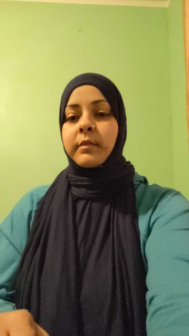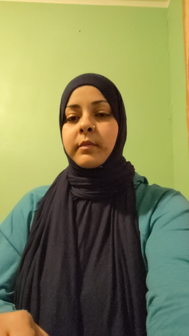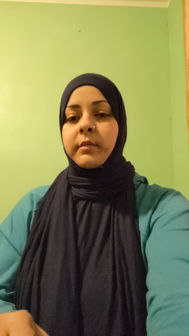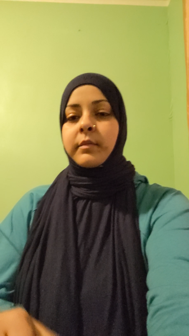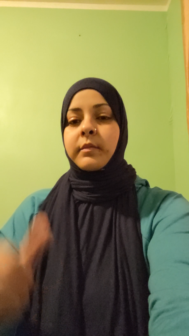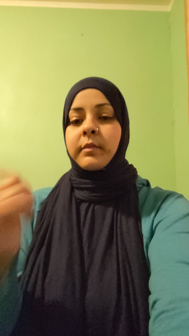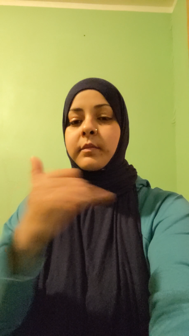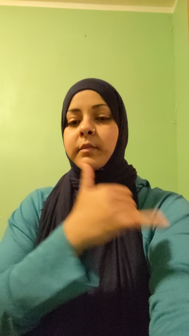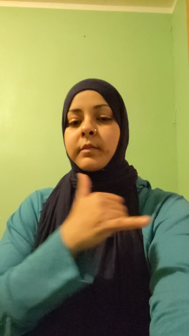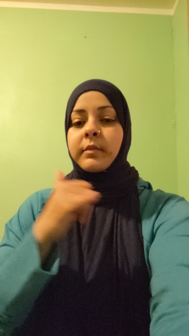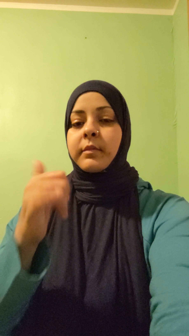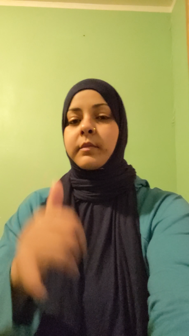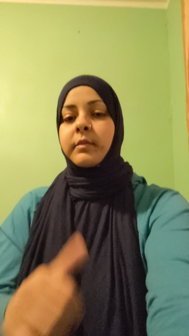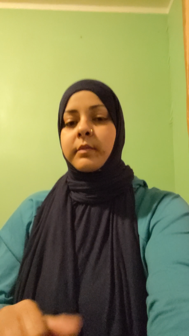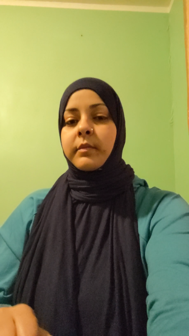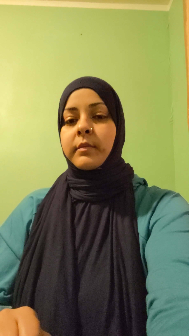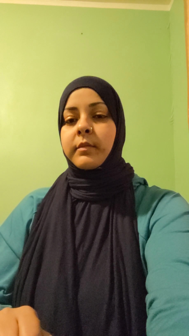play